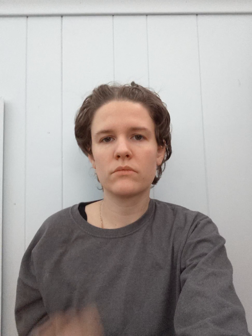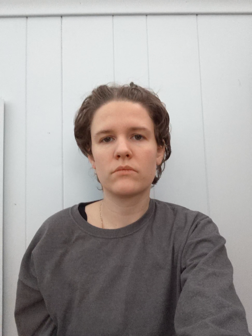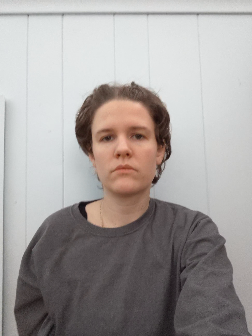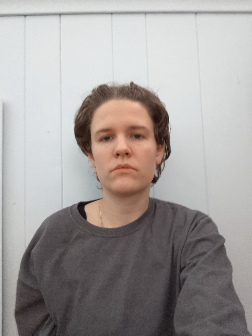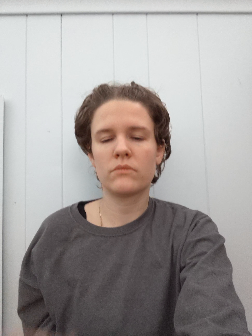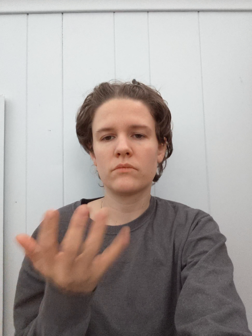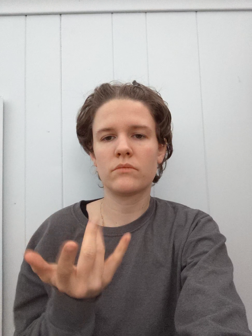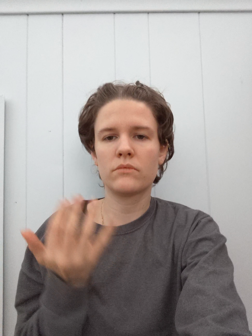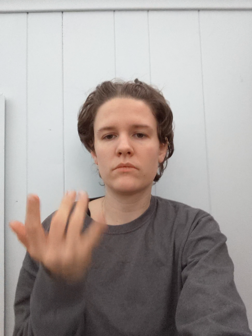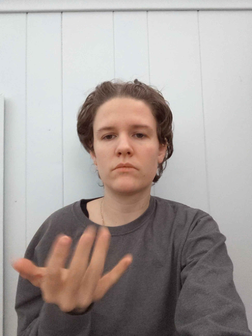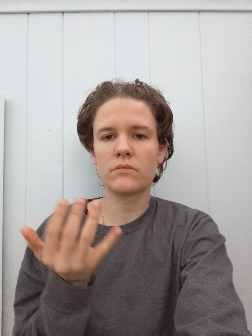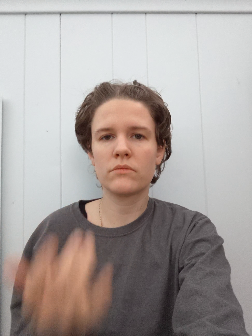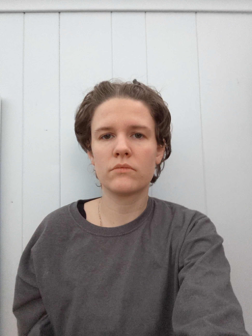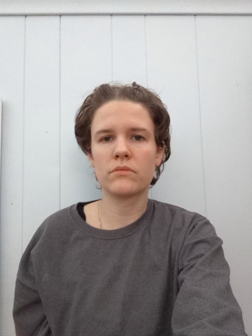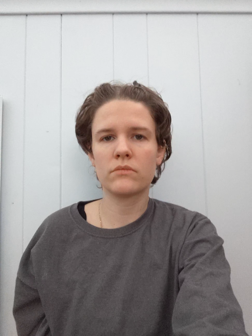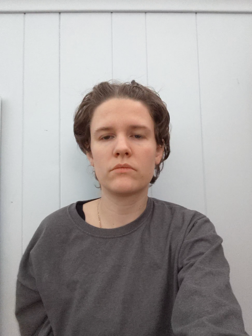wait